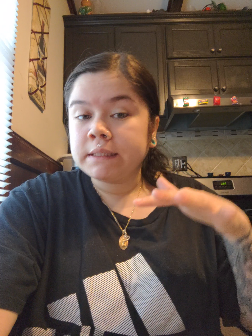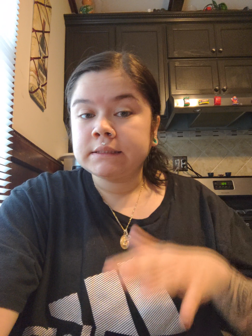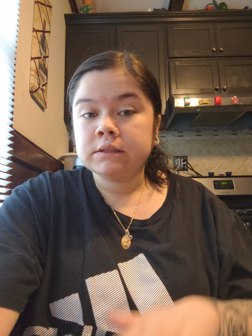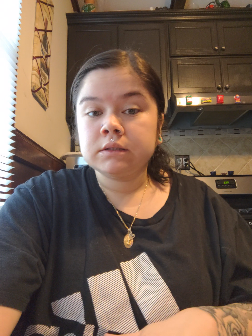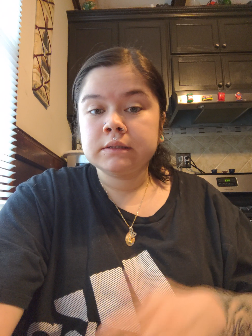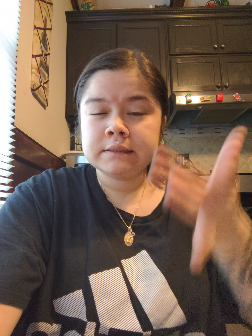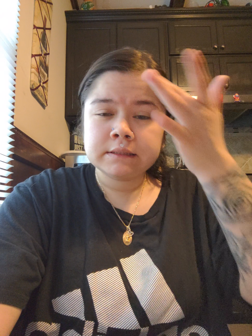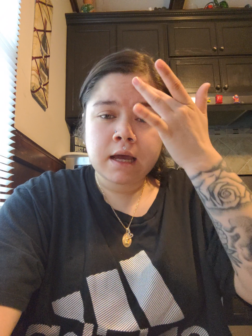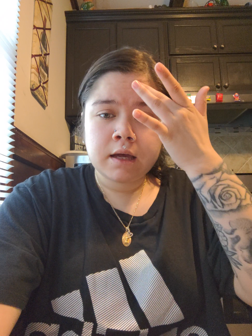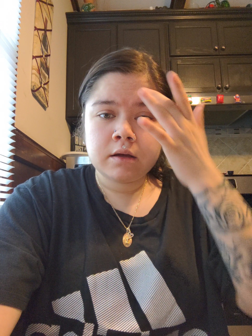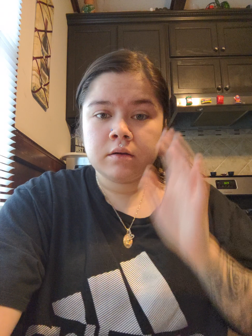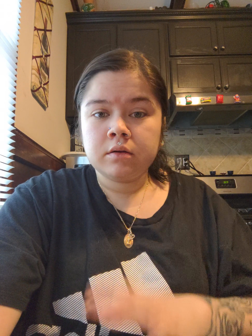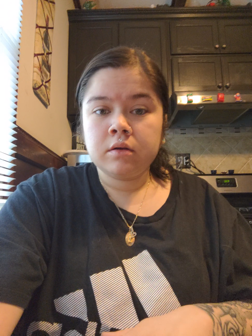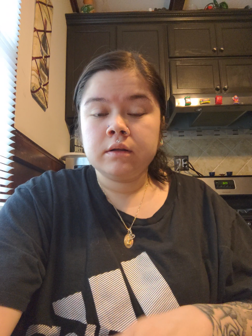sick